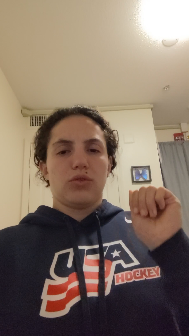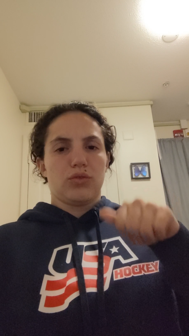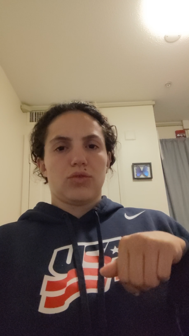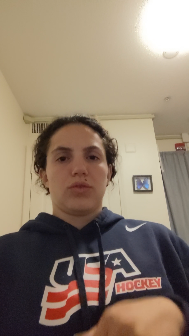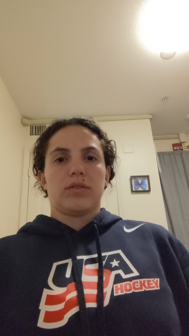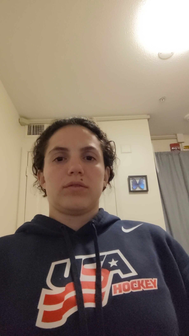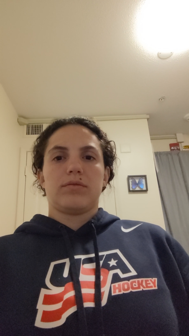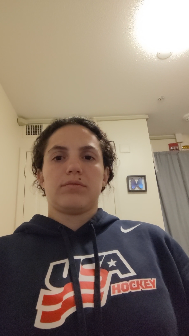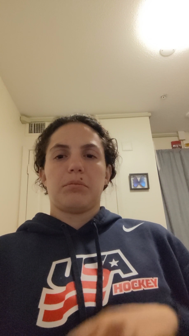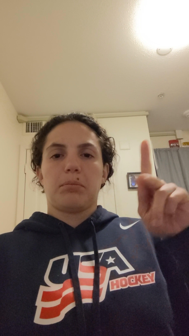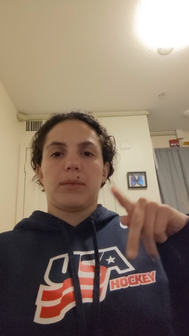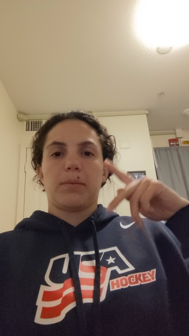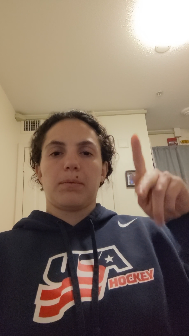people